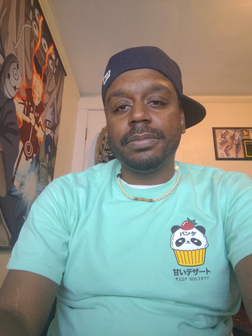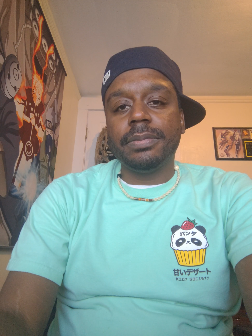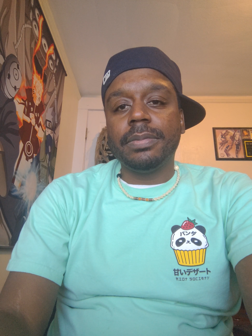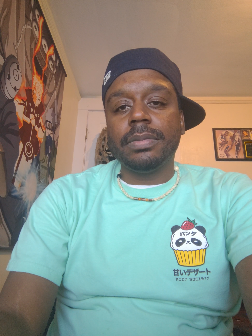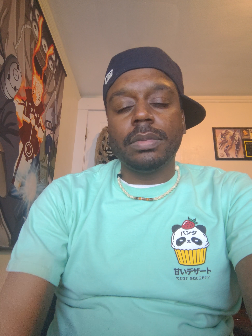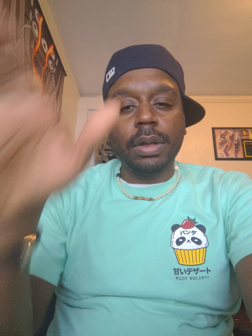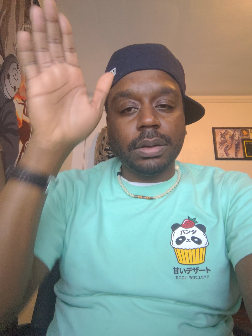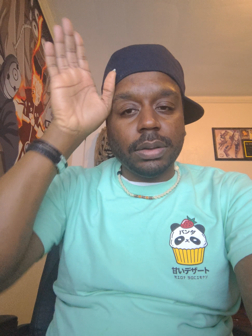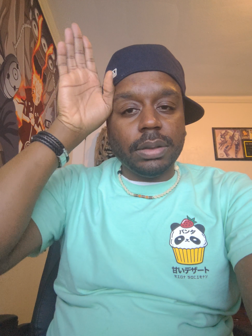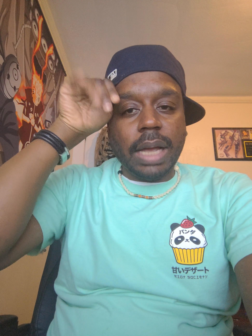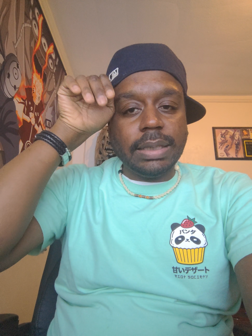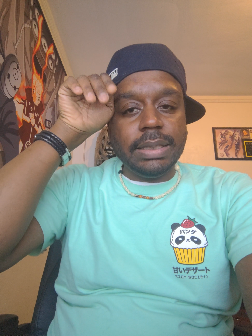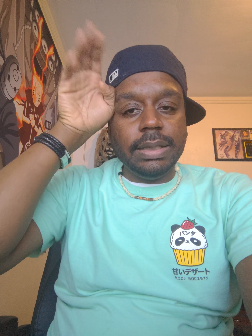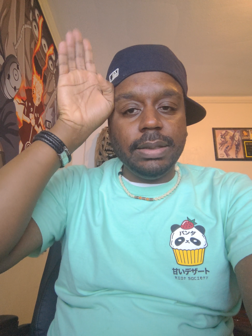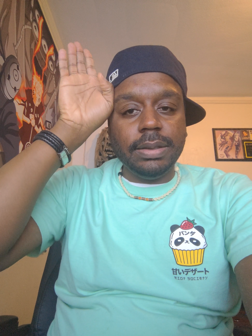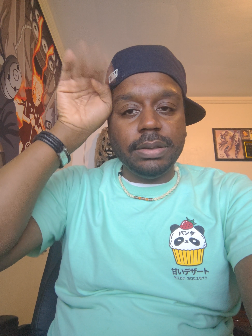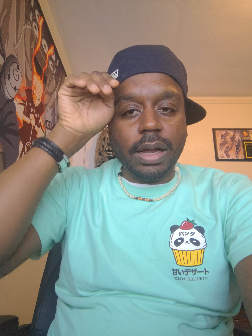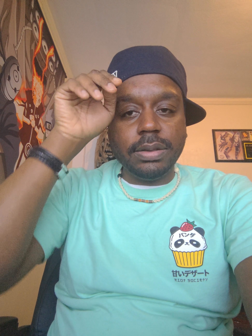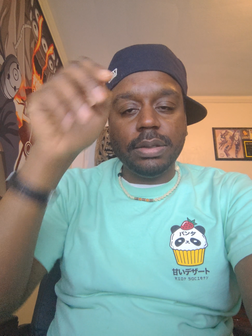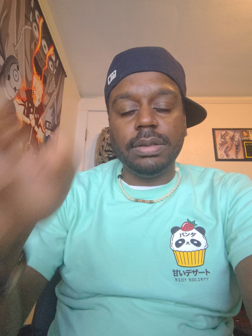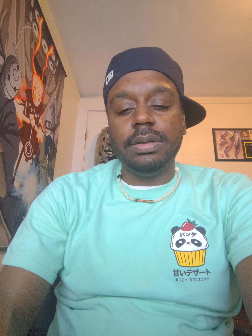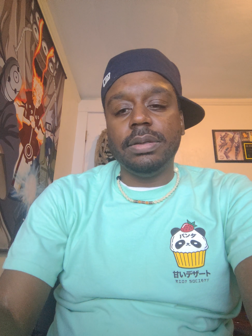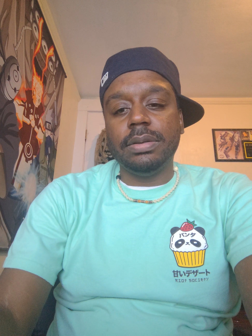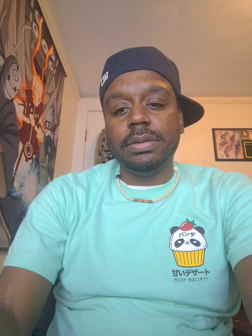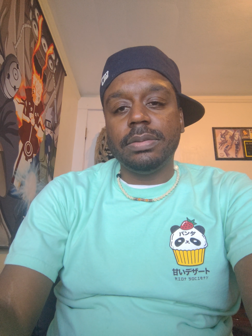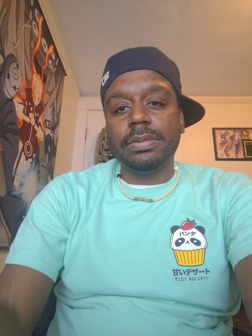donkey